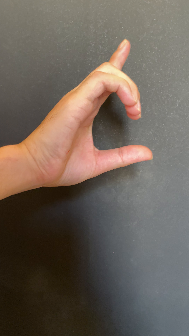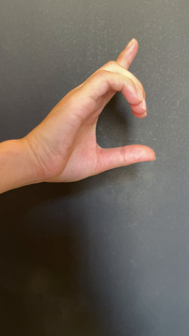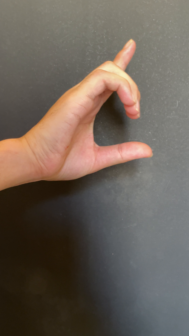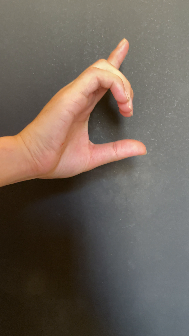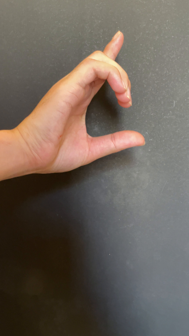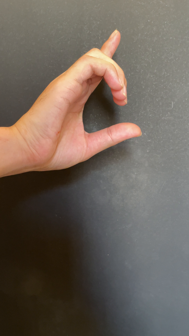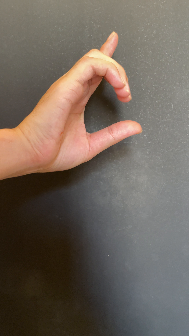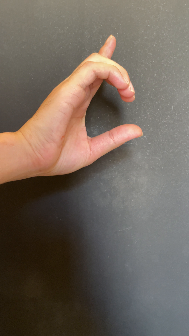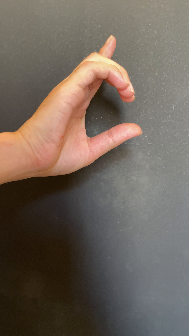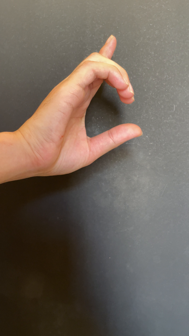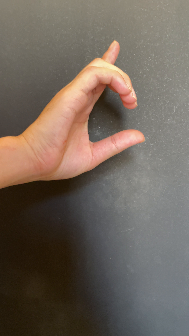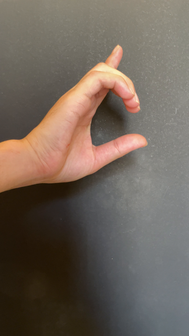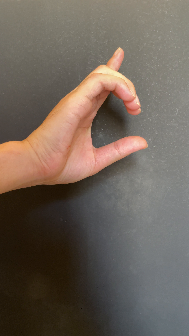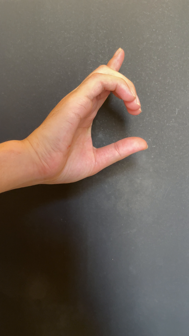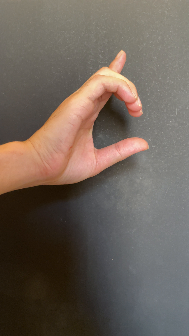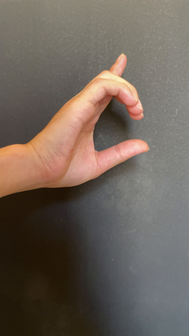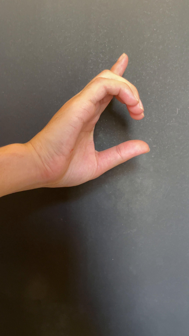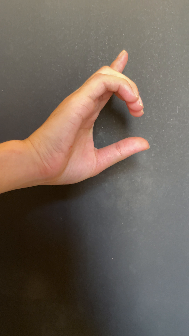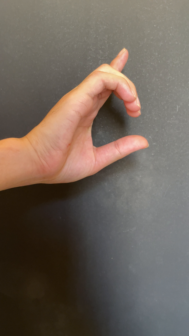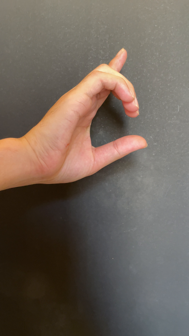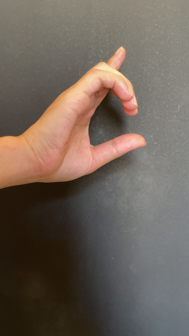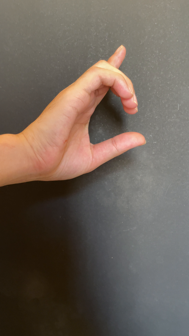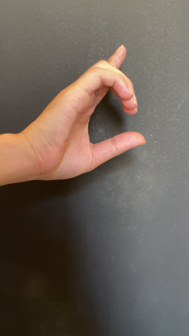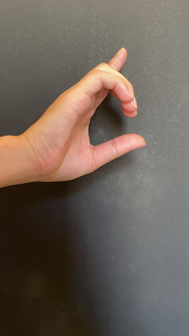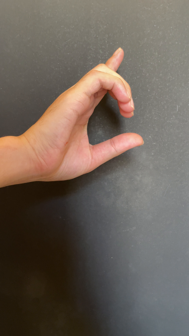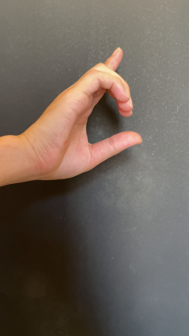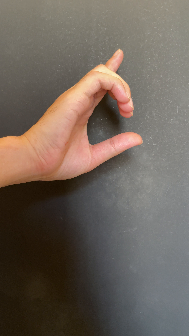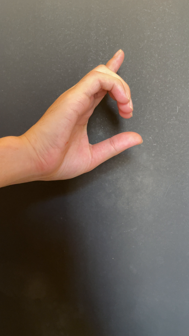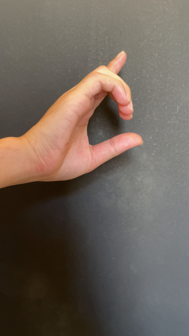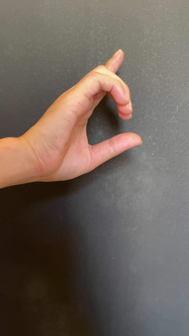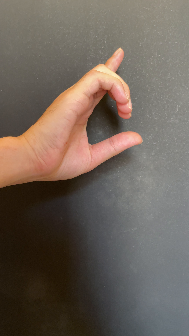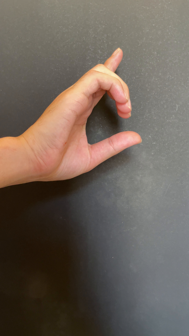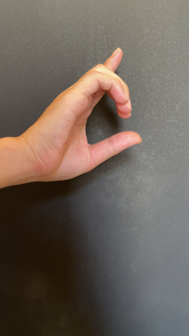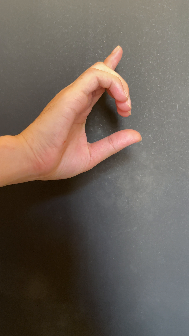ट